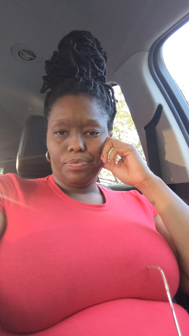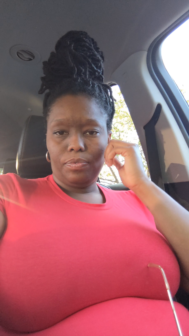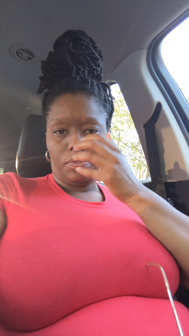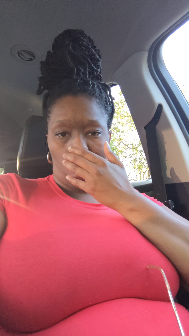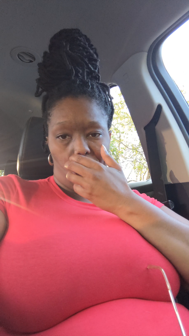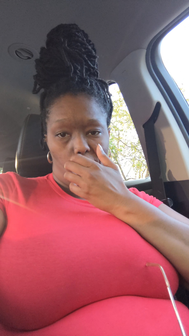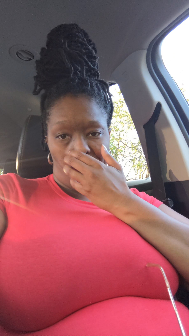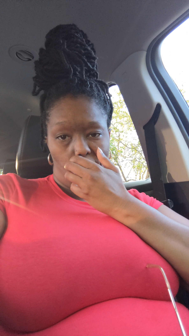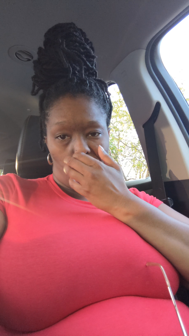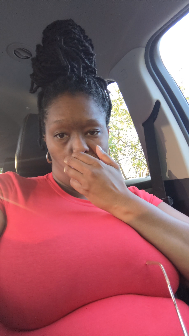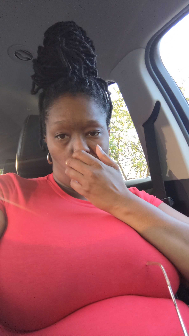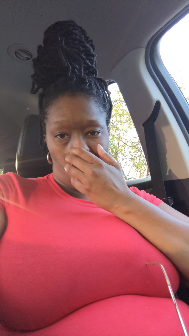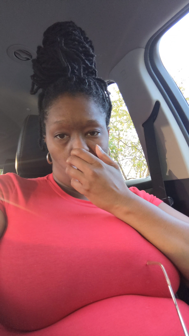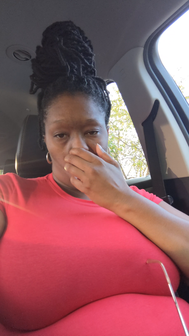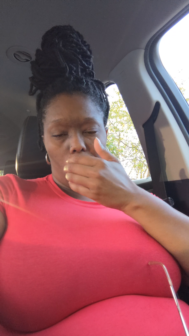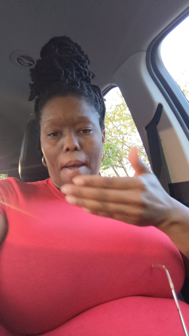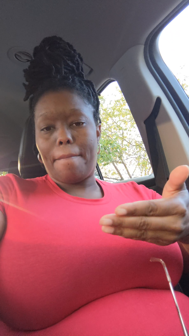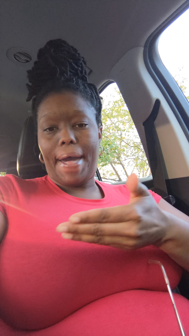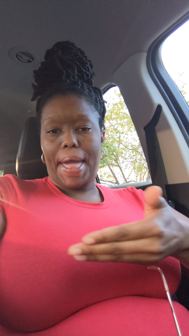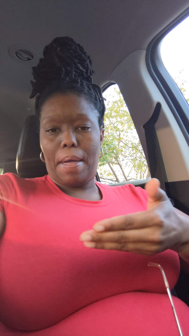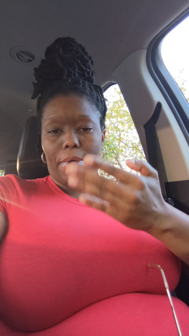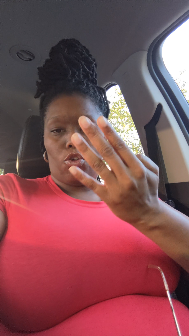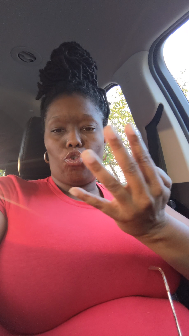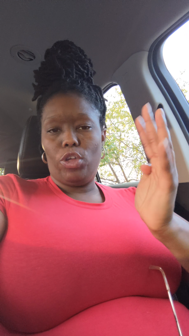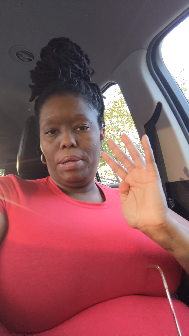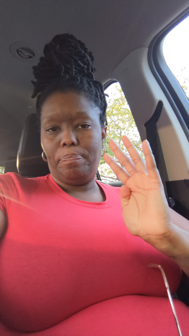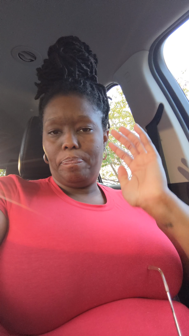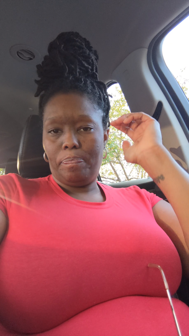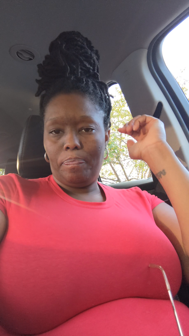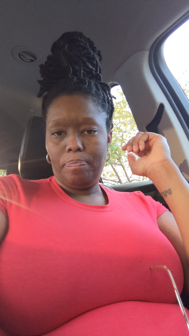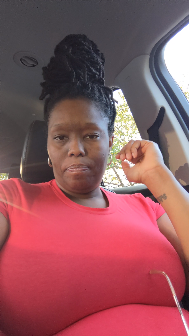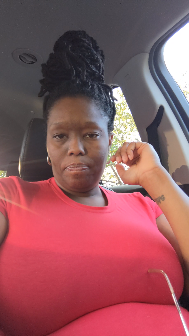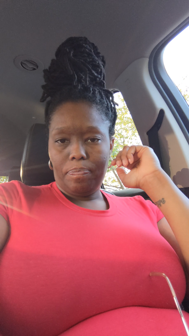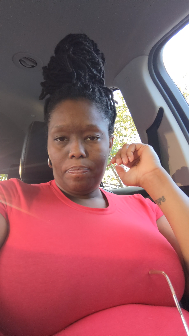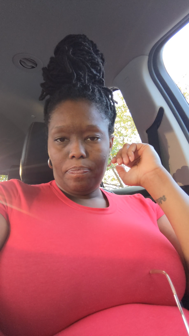crib